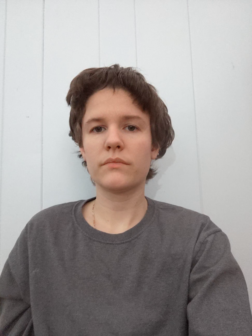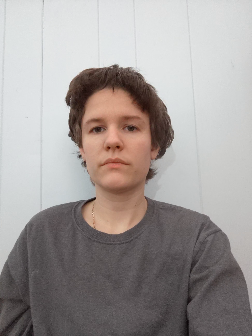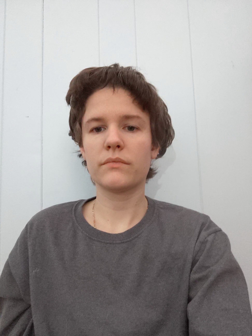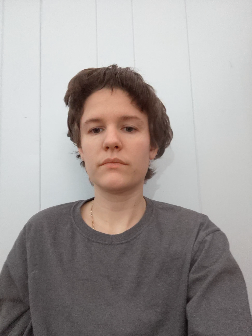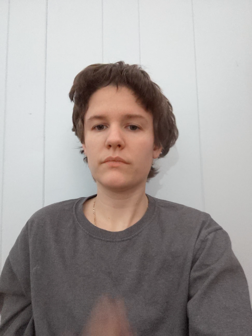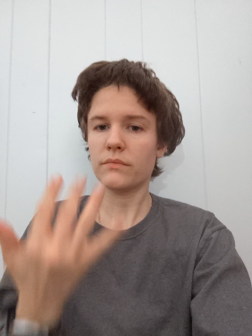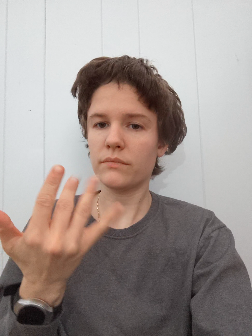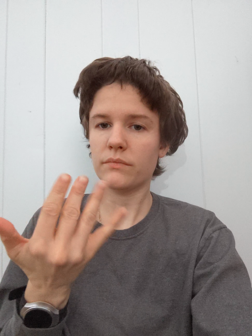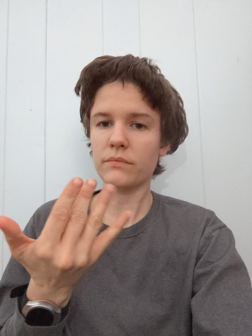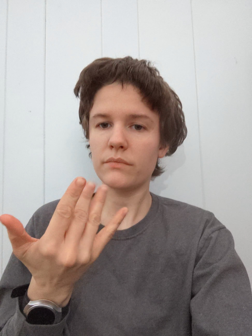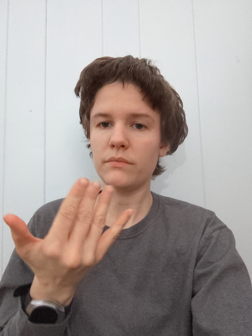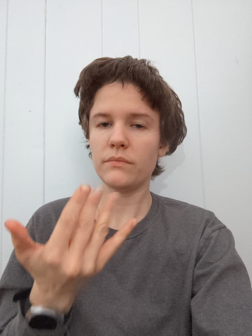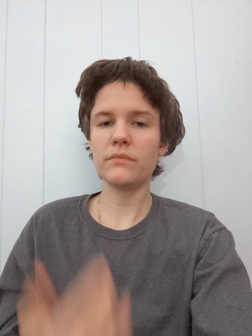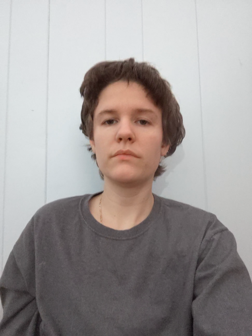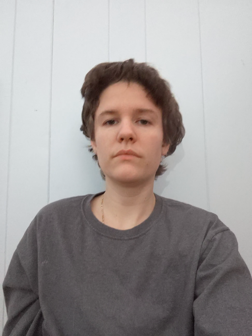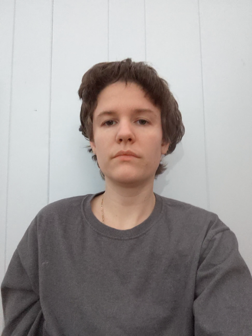wait